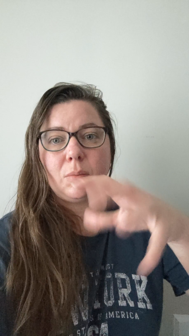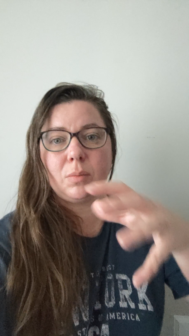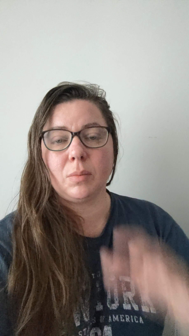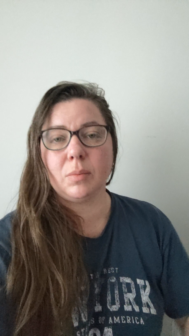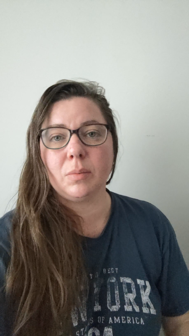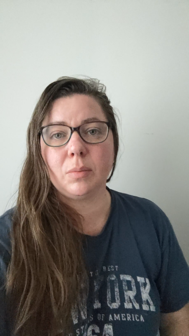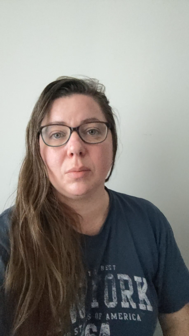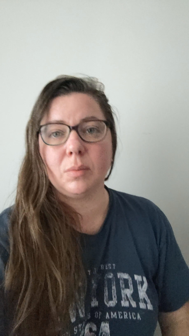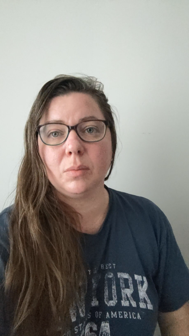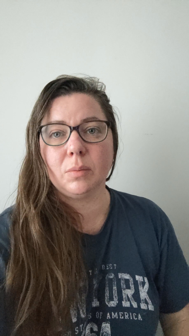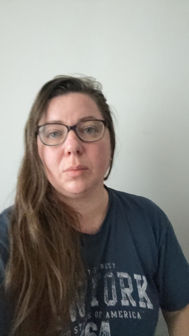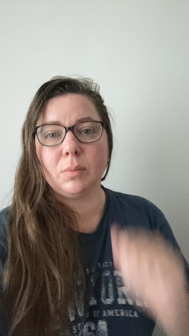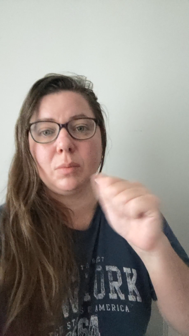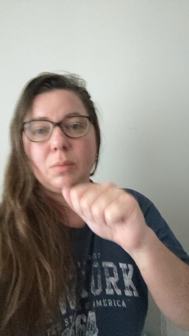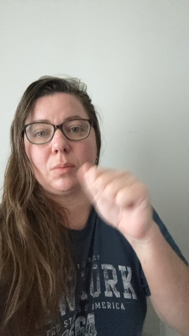rock